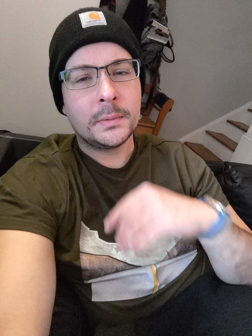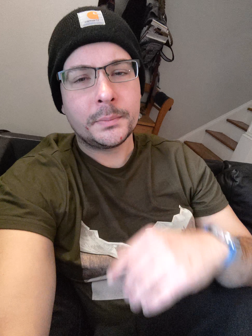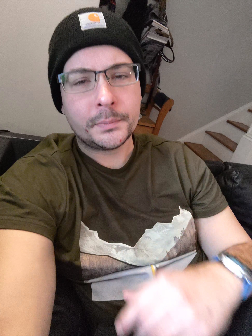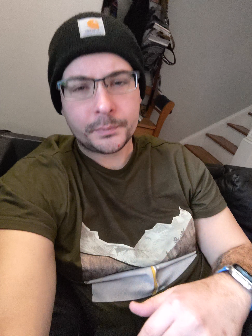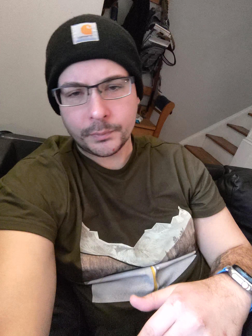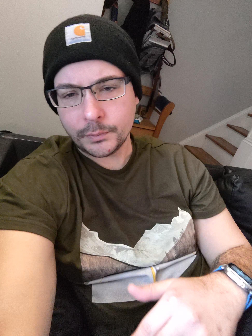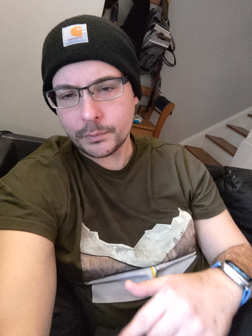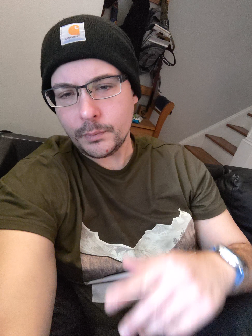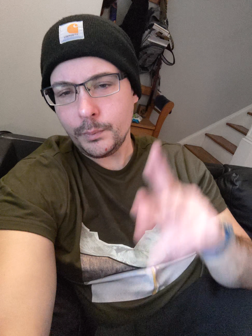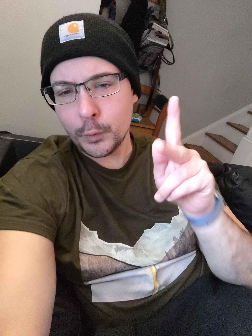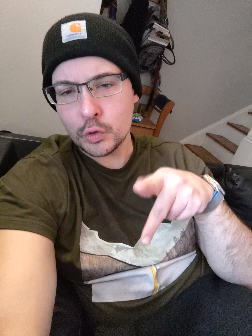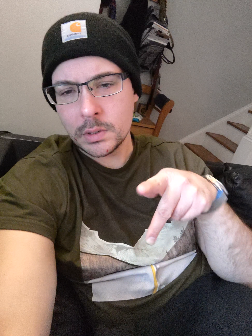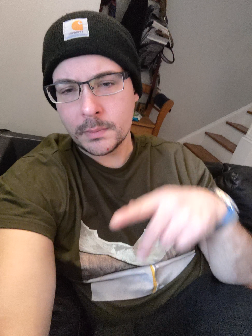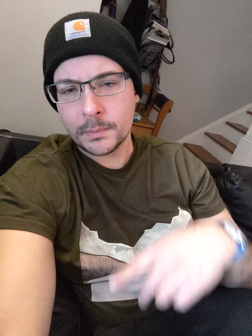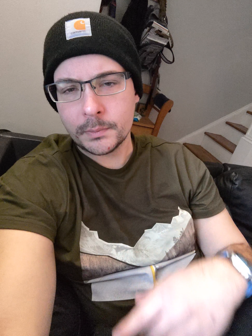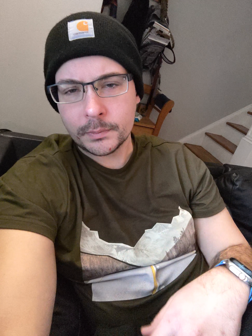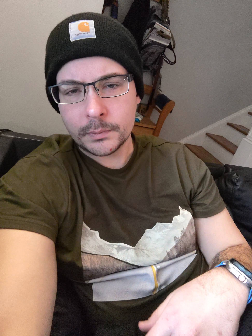person